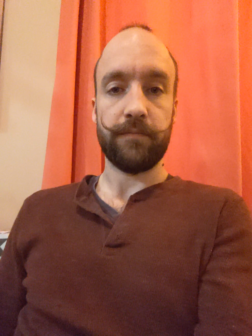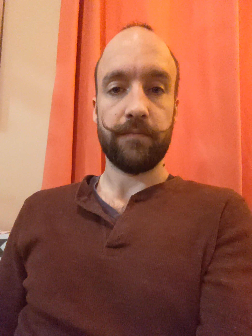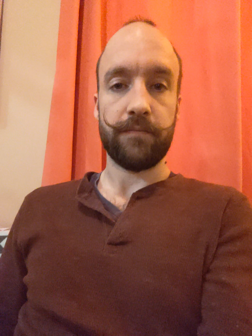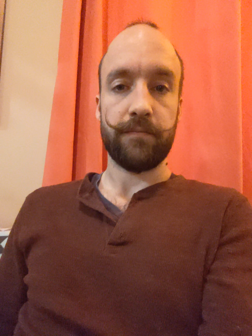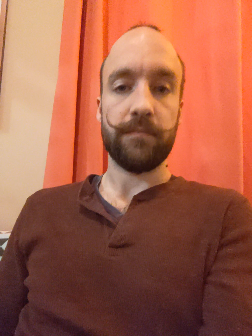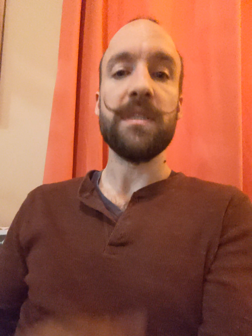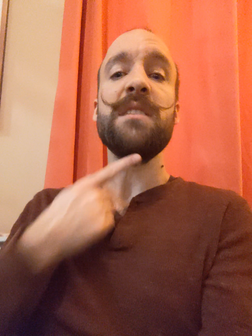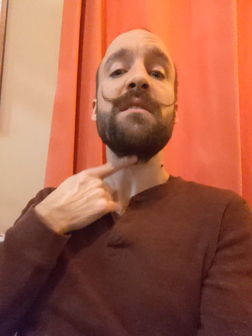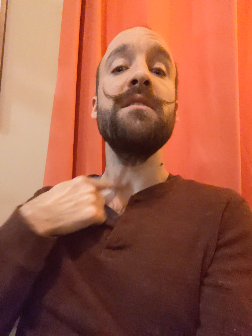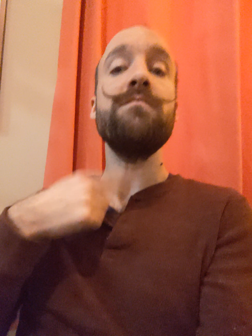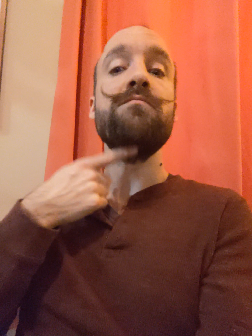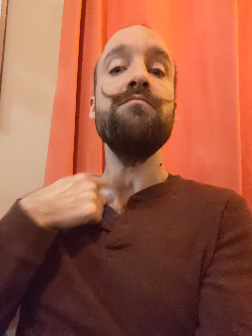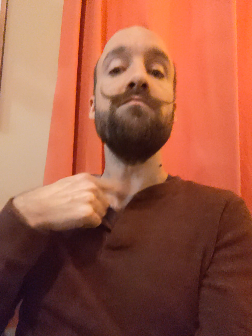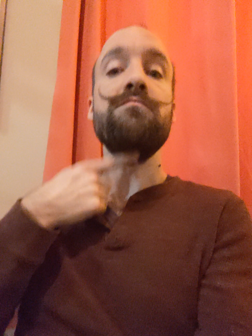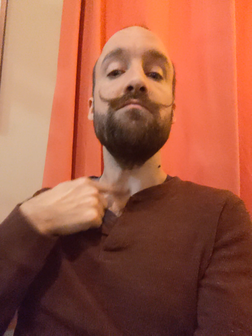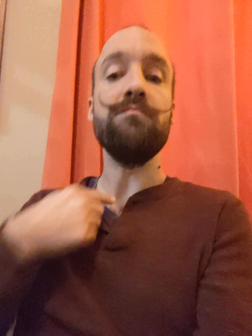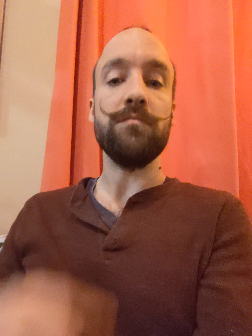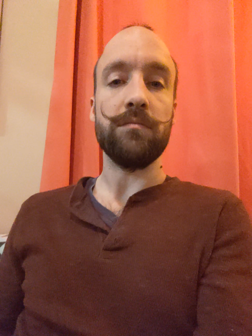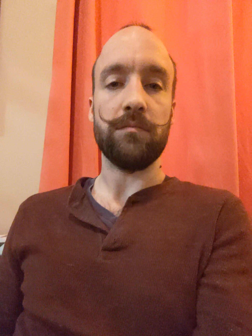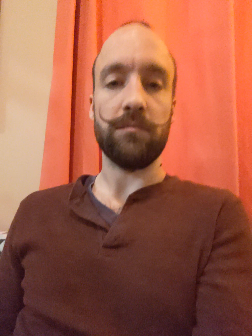thirsty